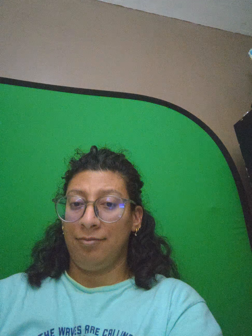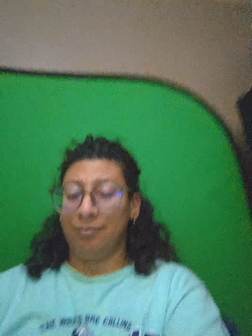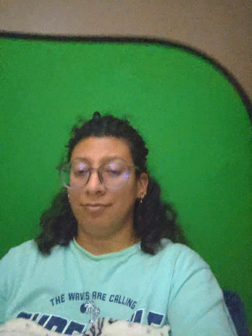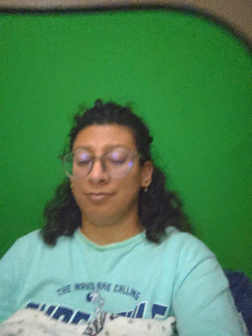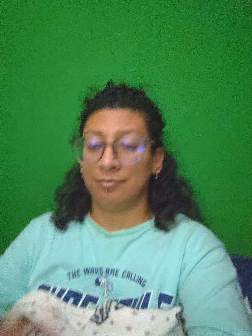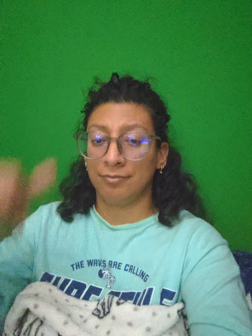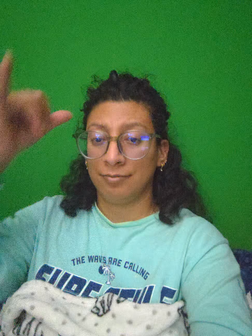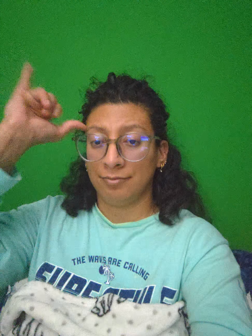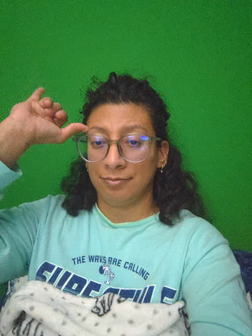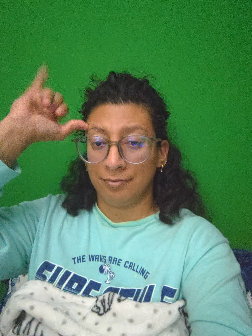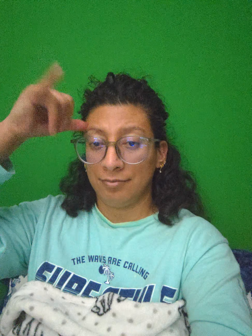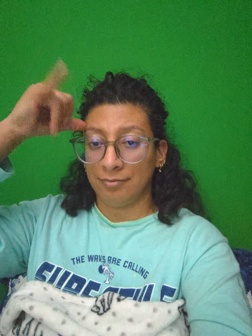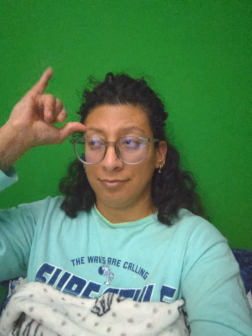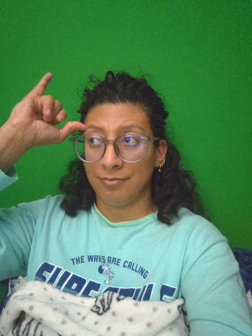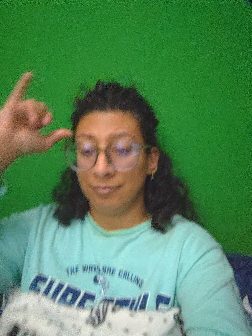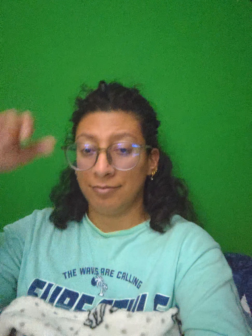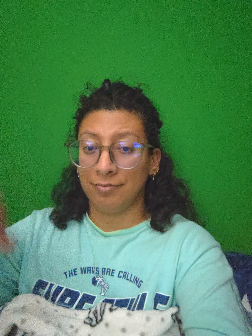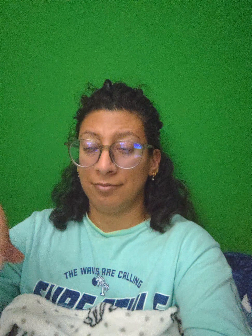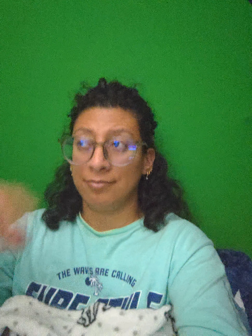cow